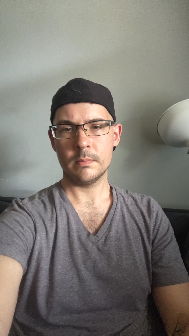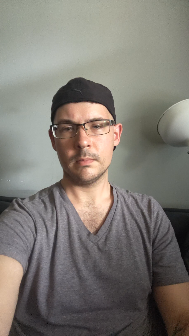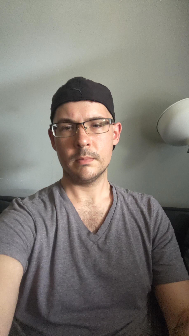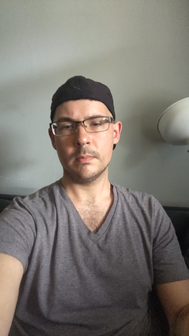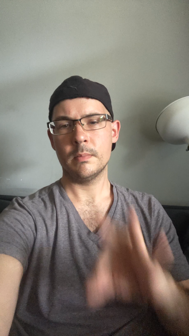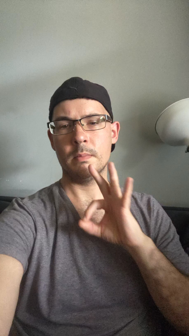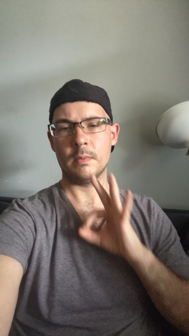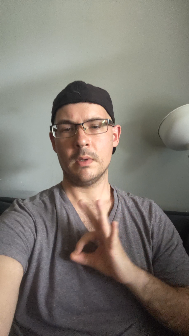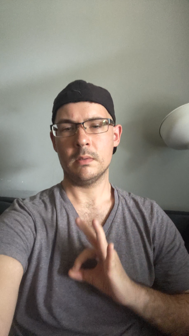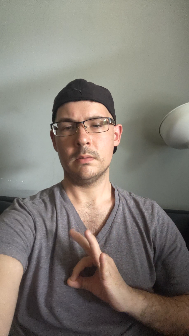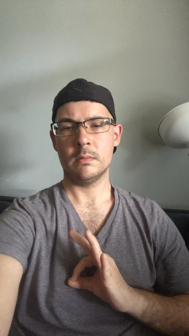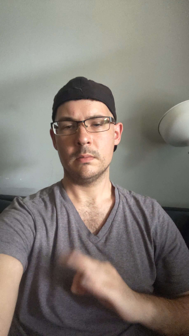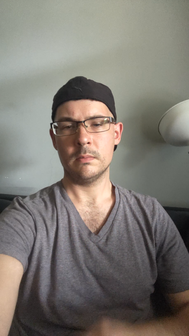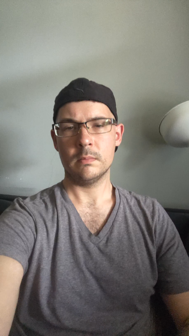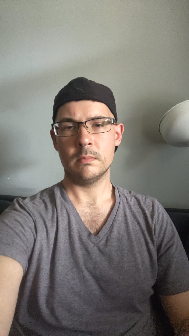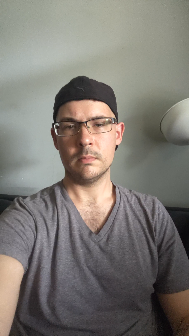button